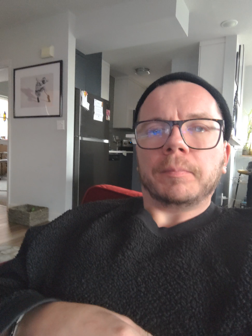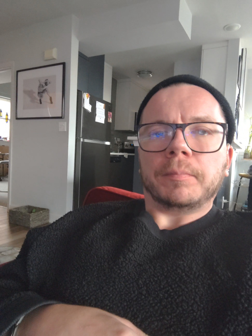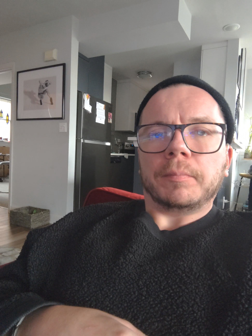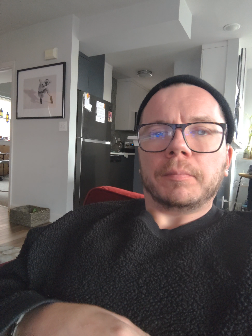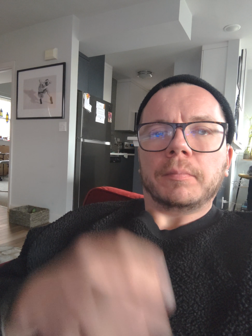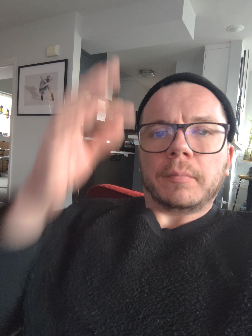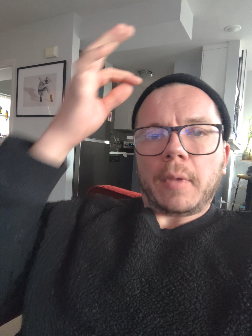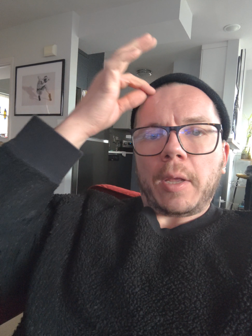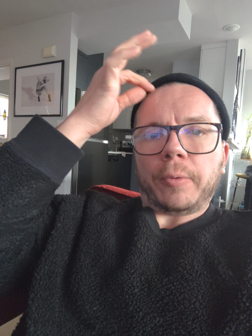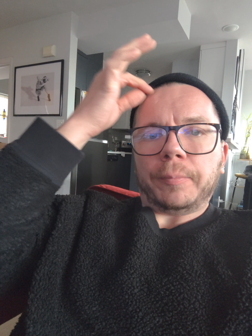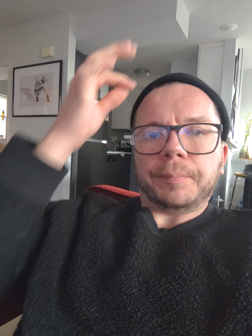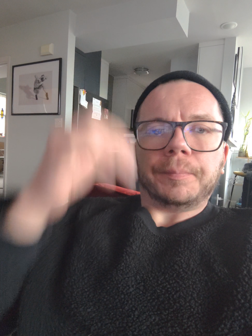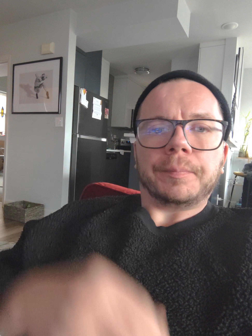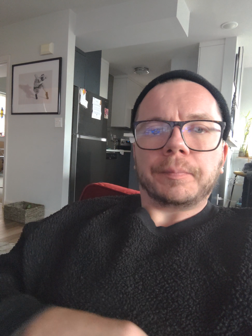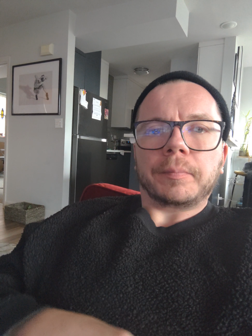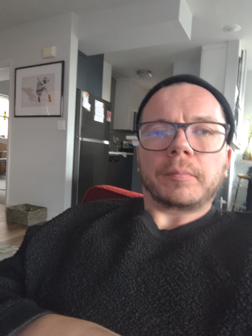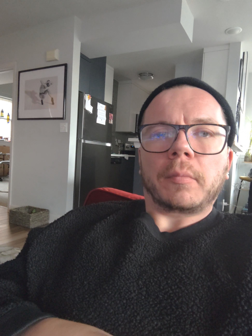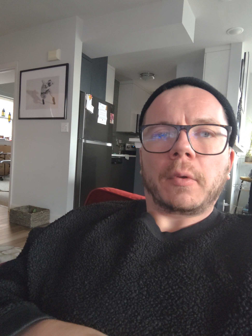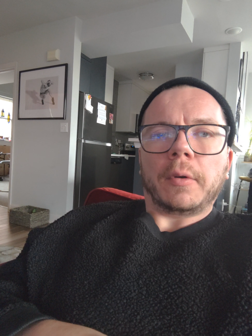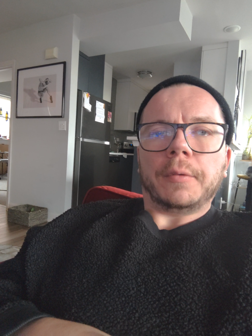hair